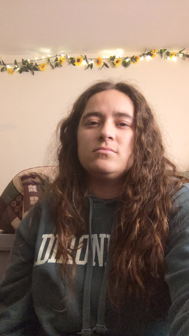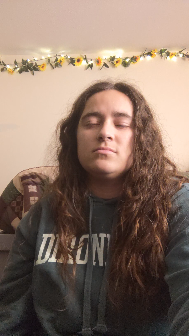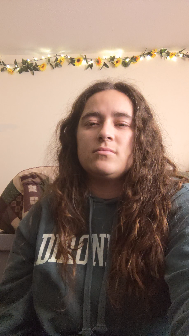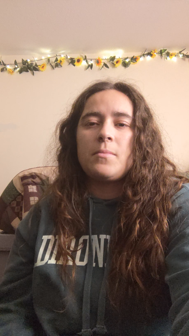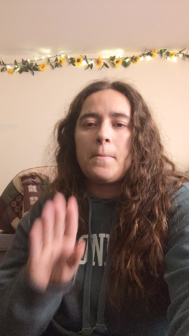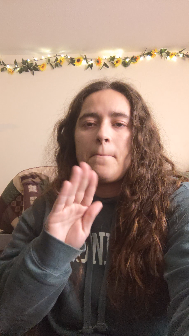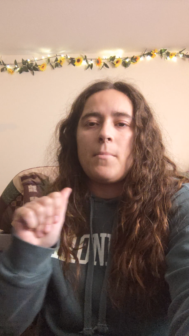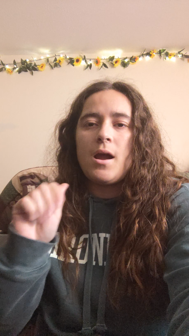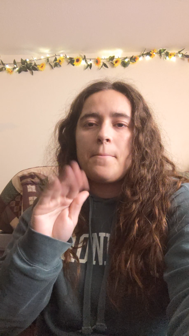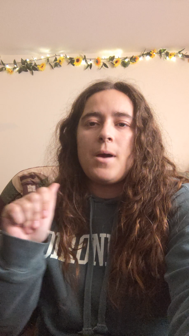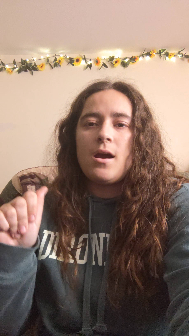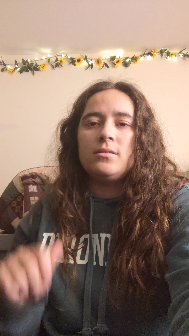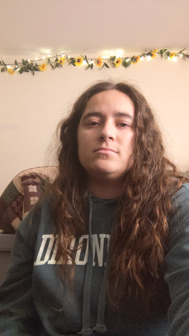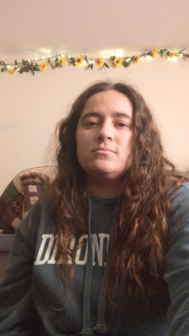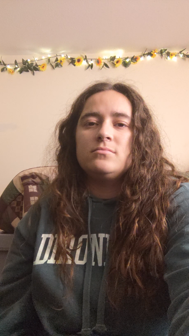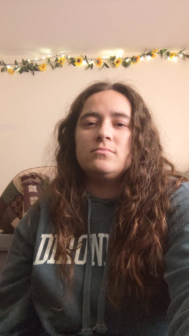baa baa